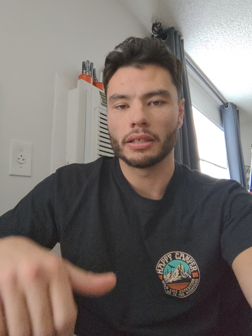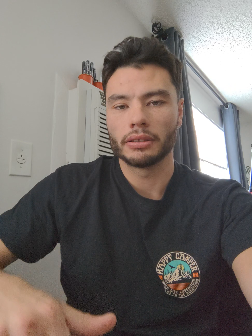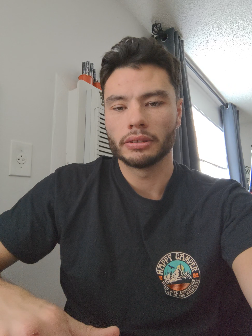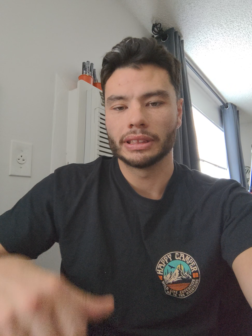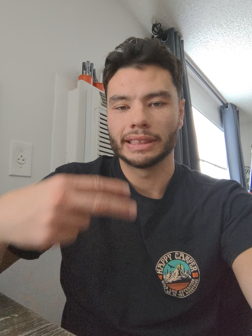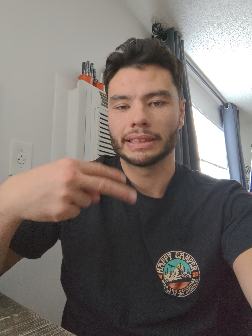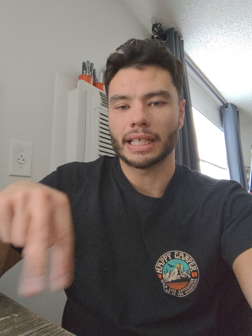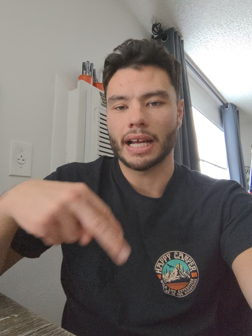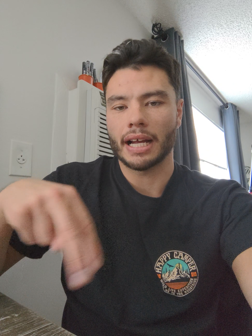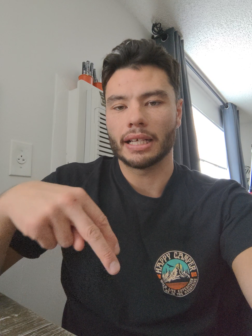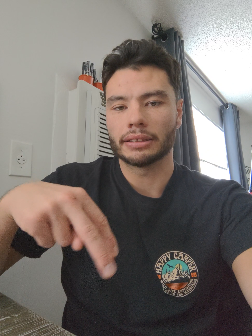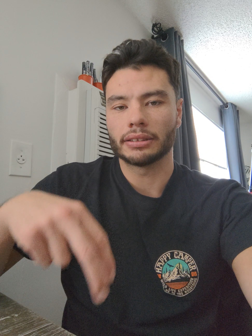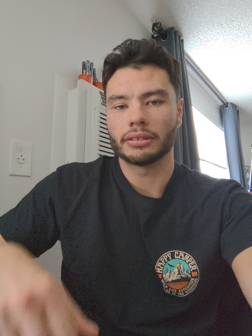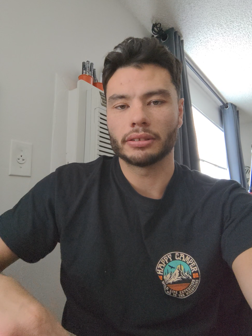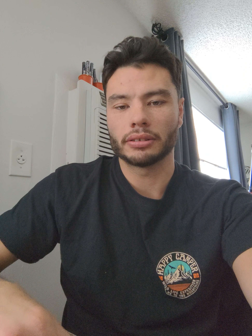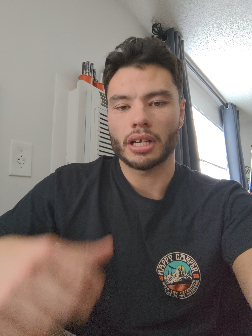dance